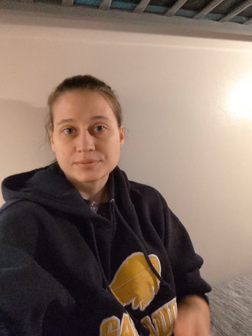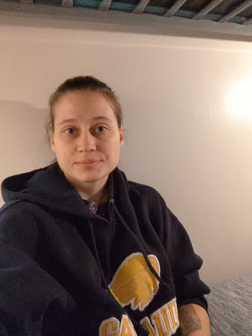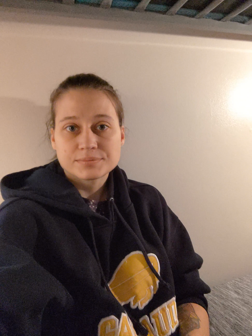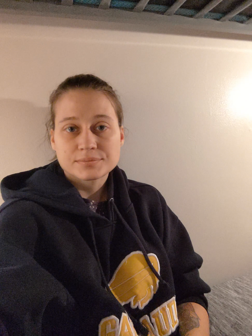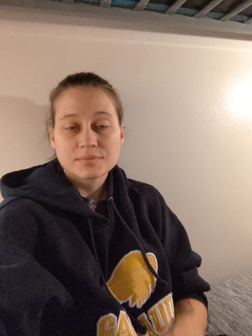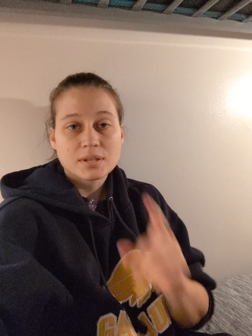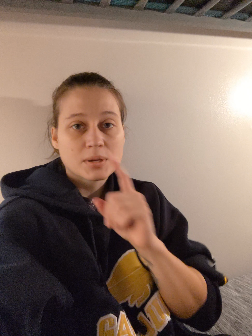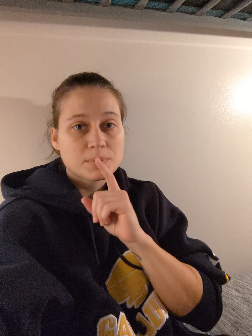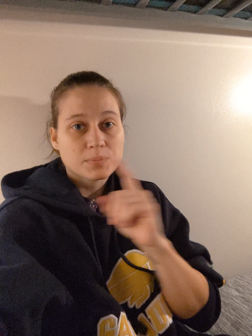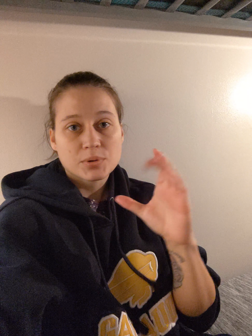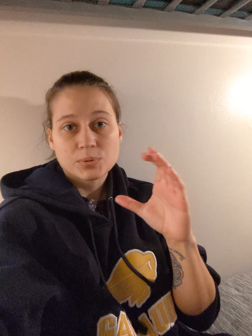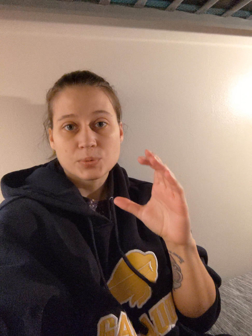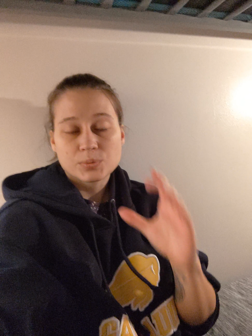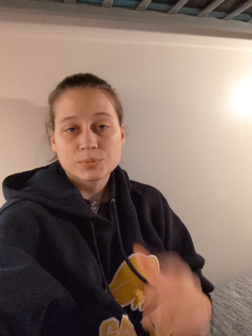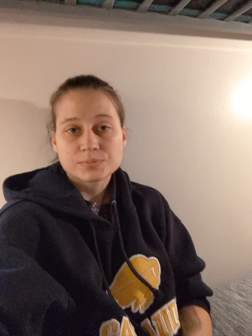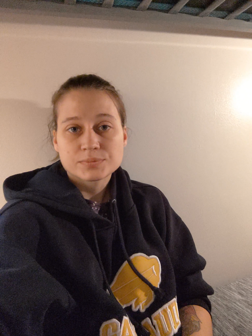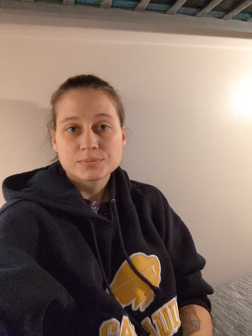balloon